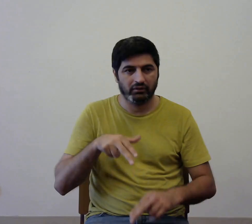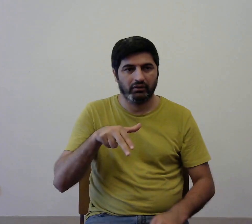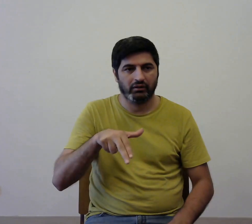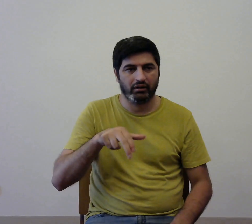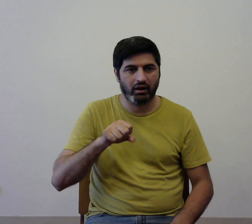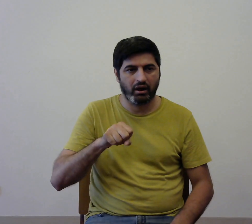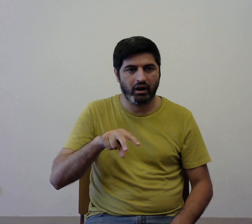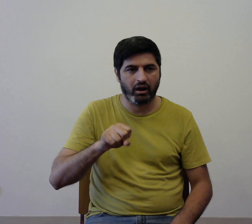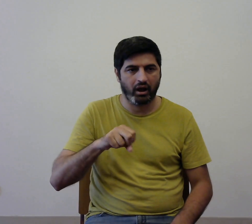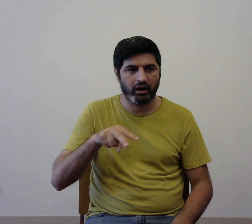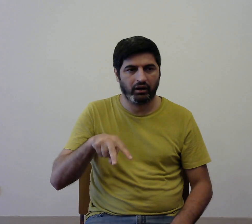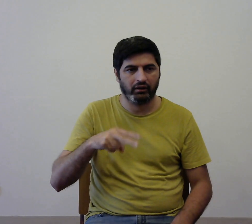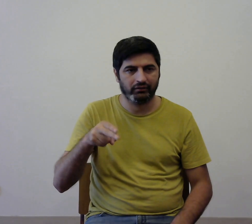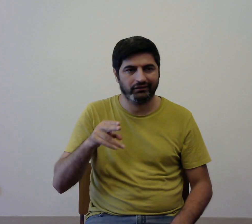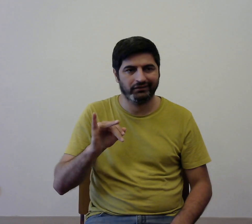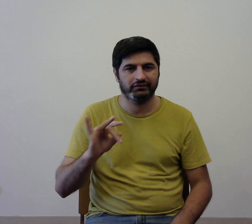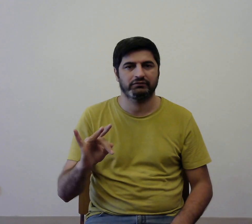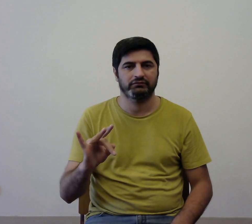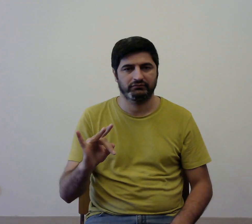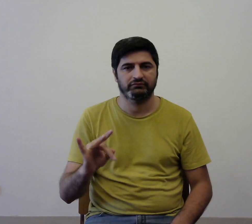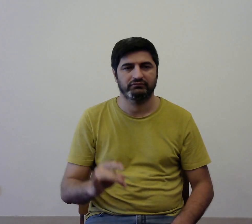halaldır